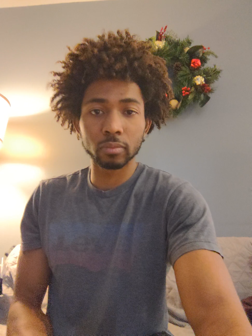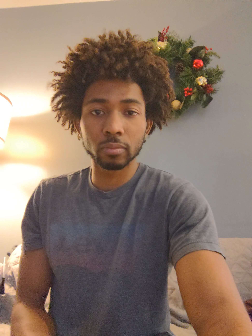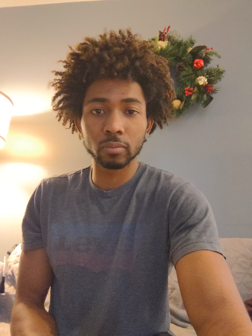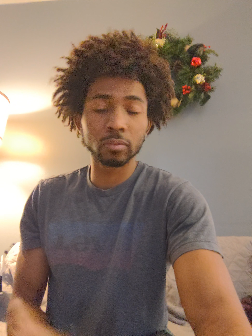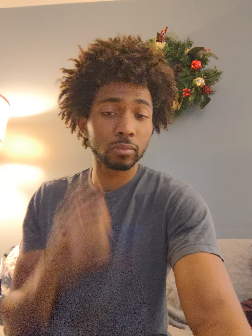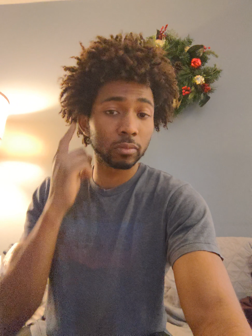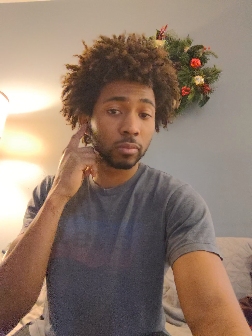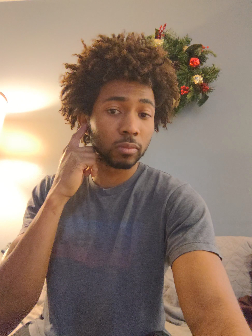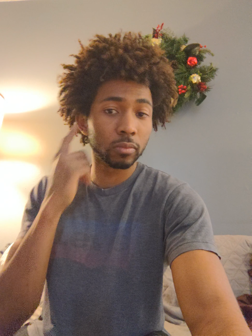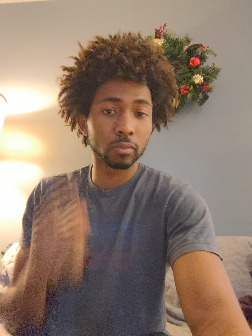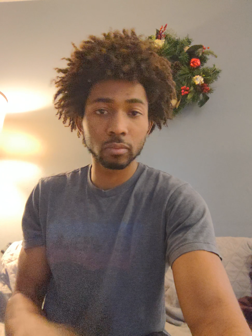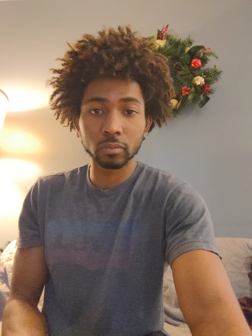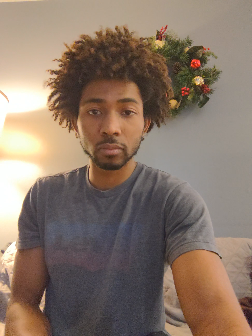hear